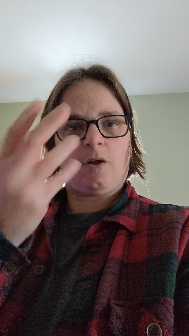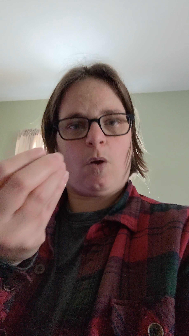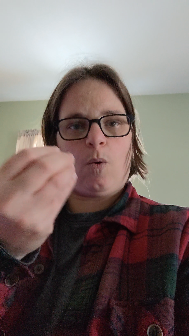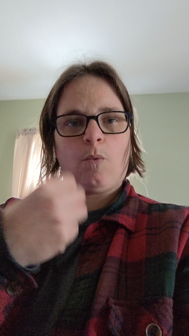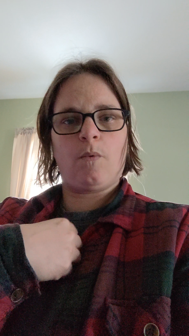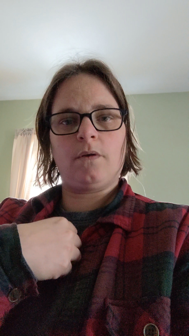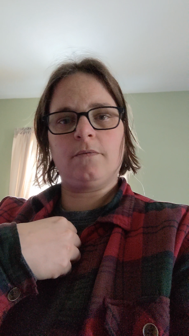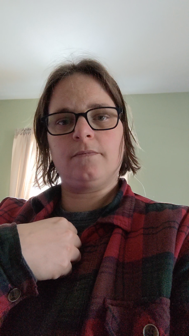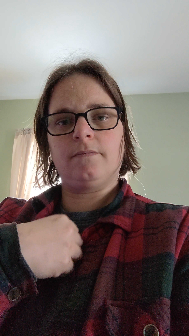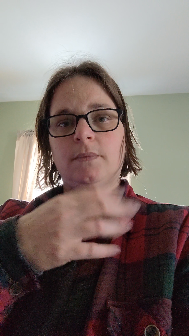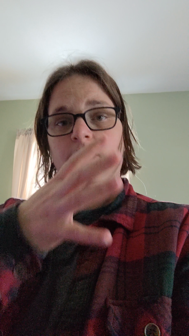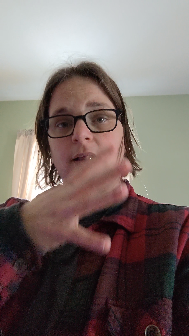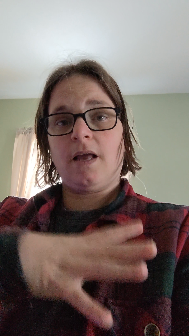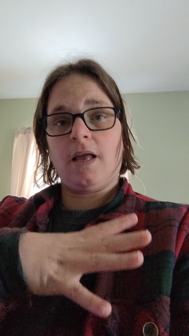lady